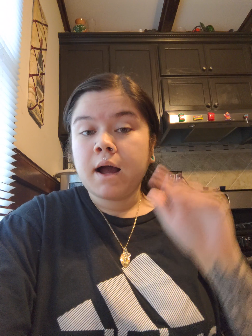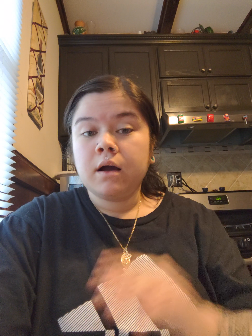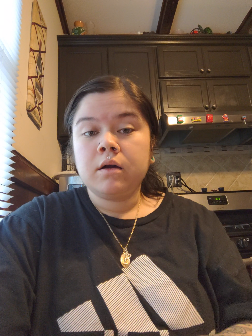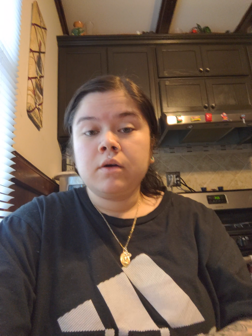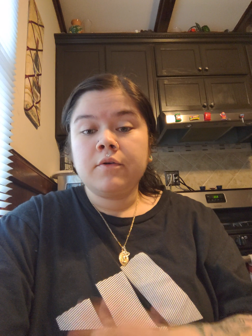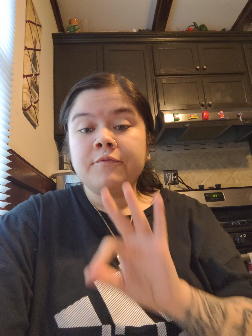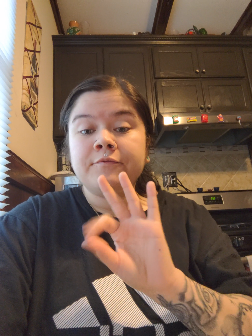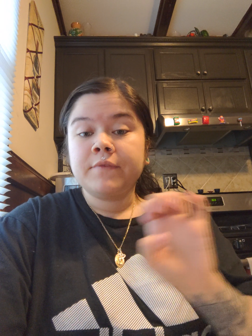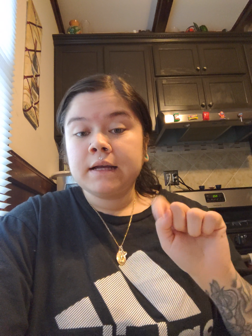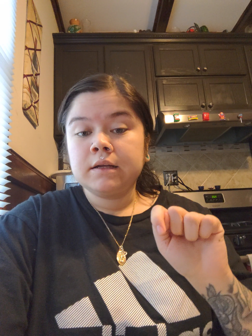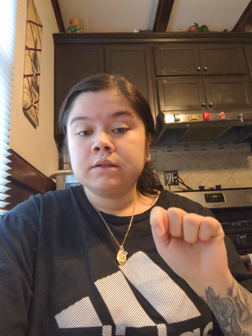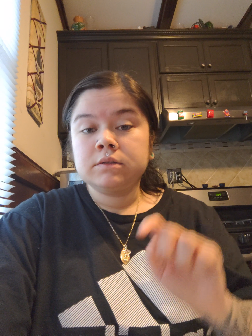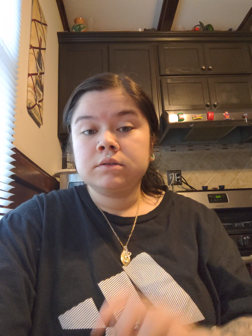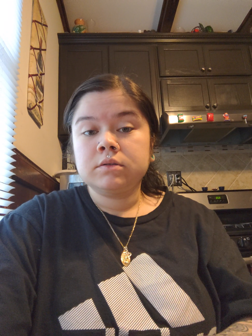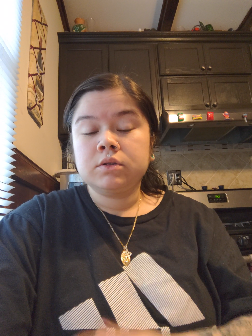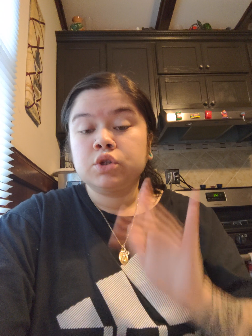feet